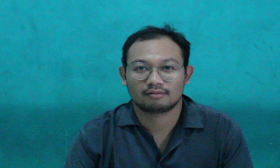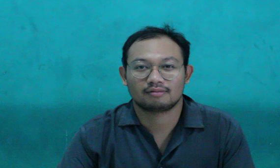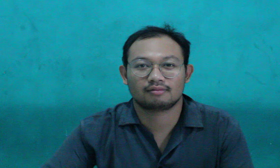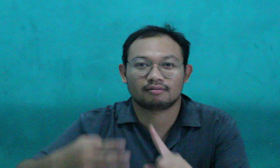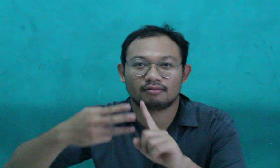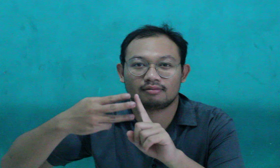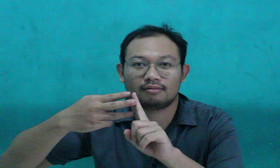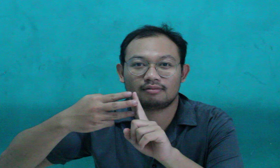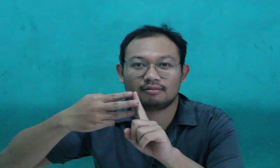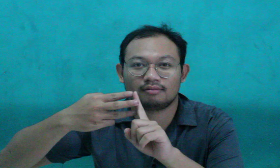B